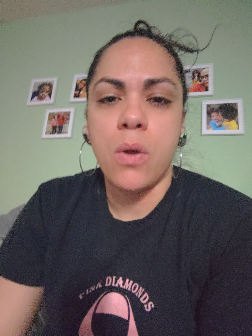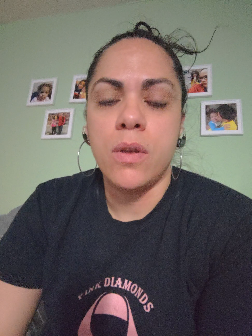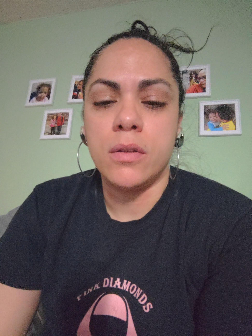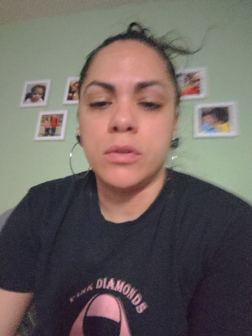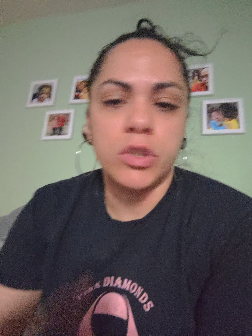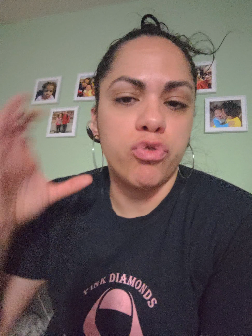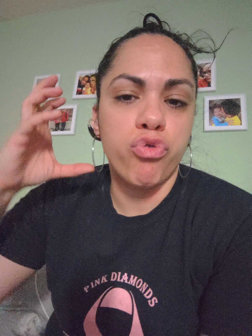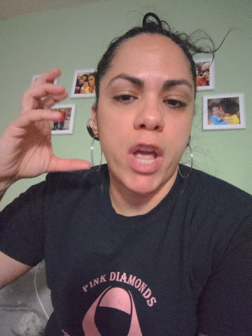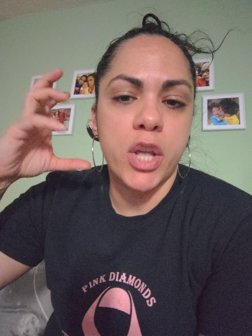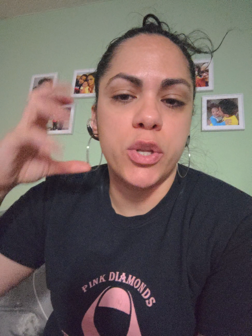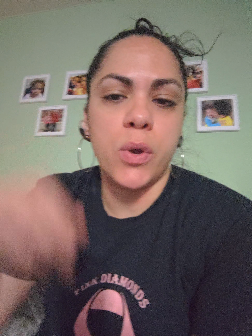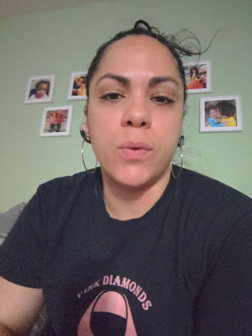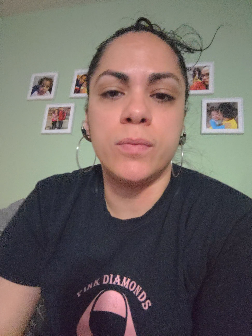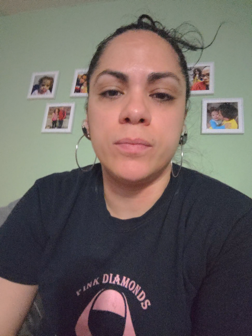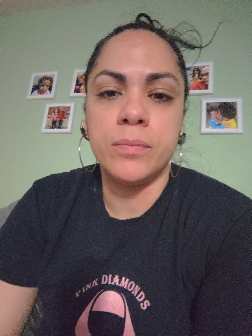radio